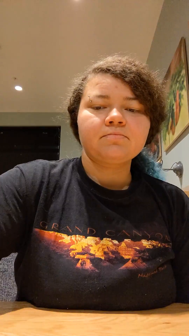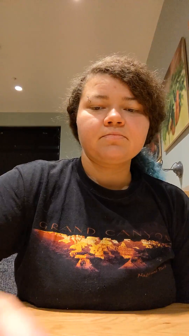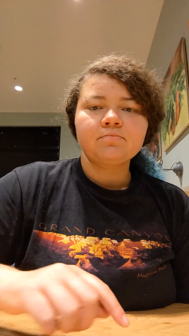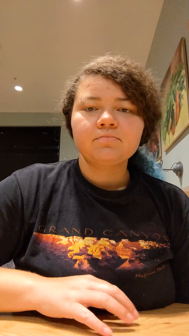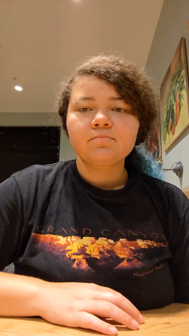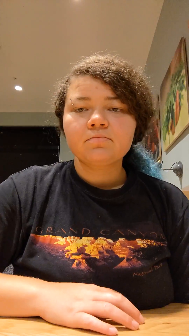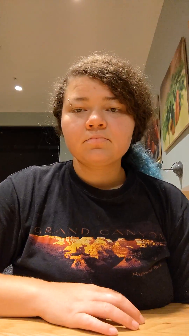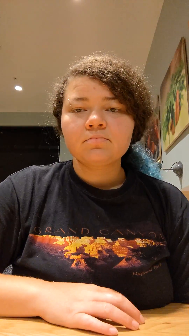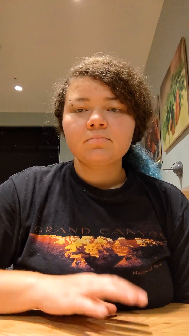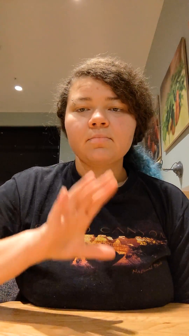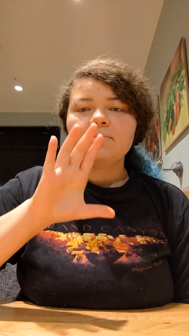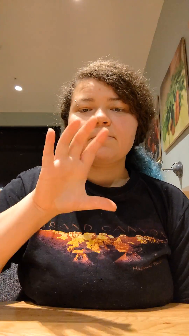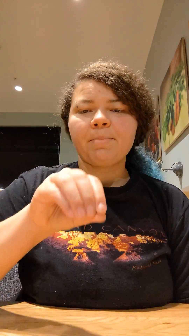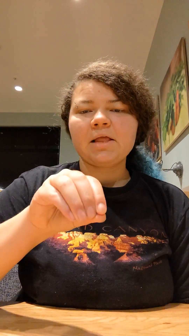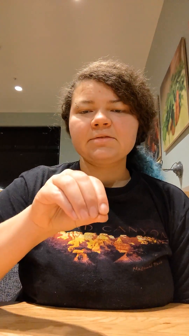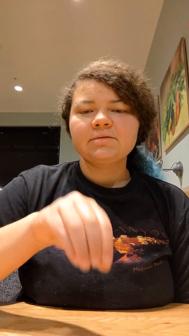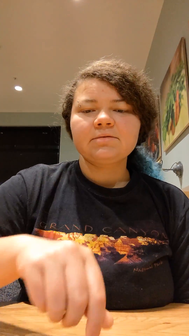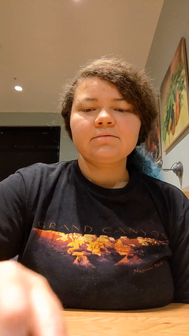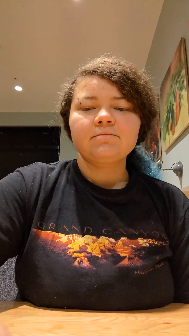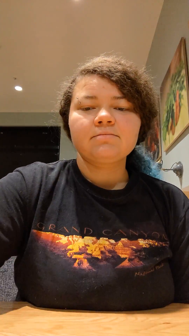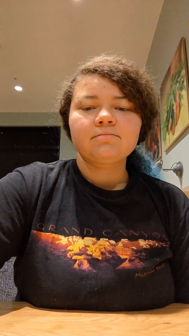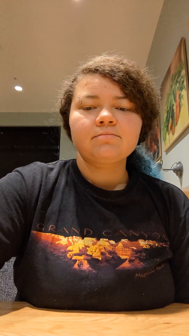bite